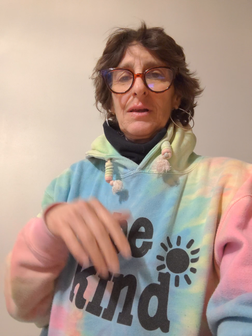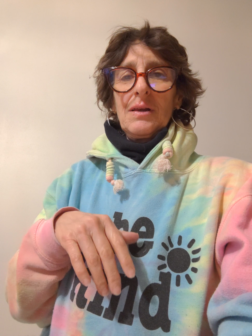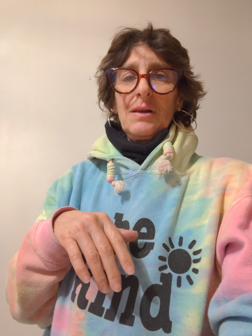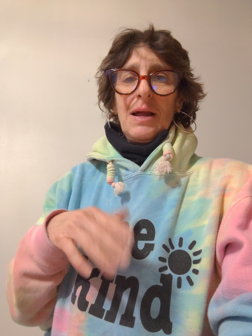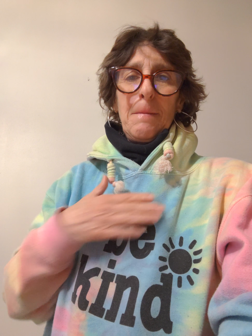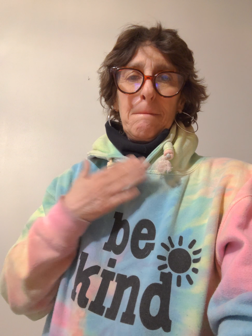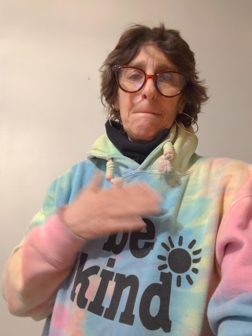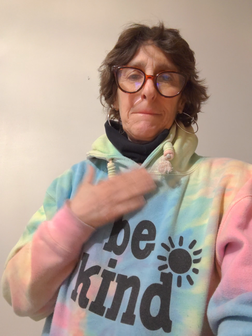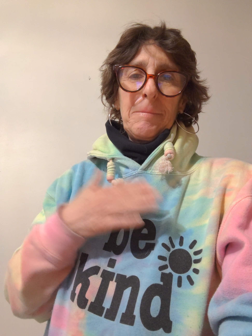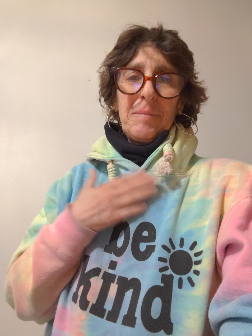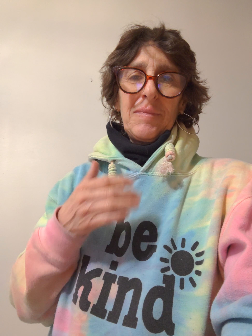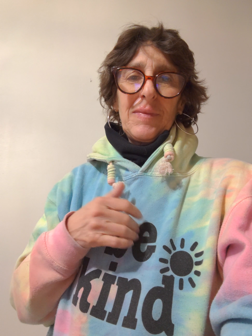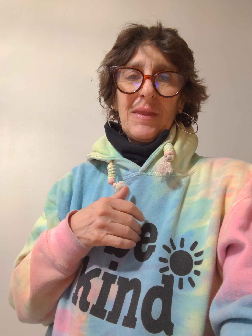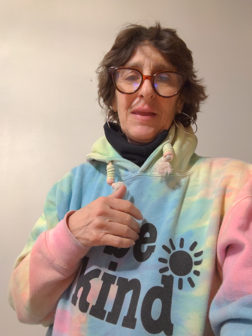happy